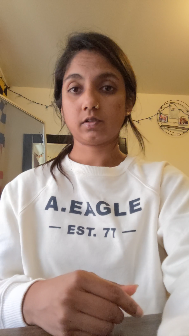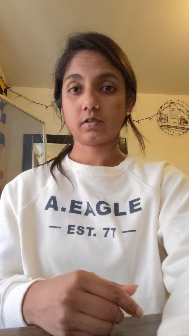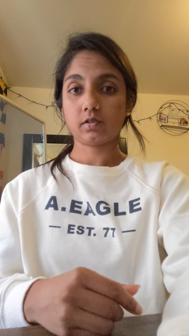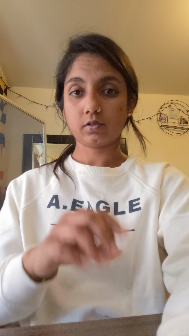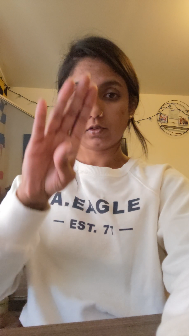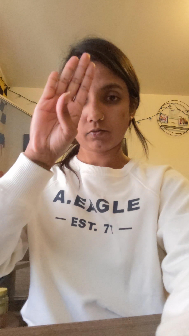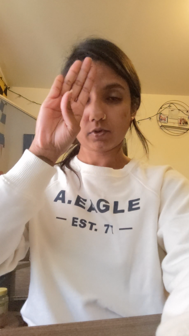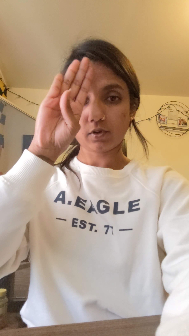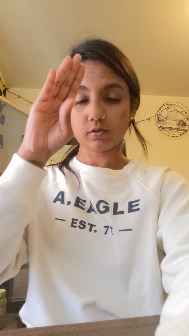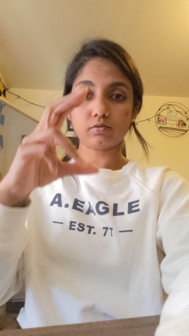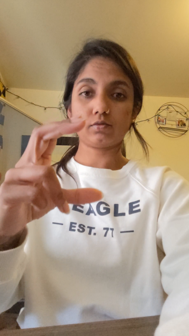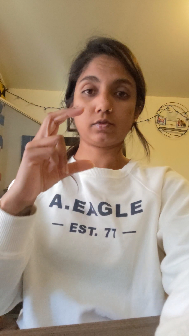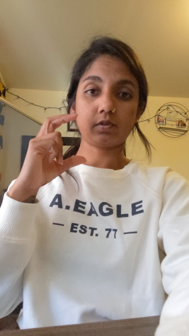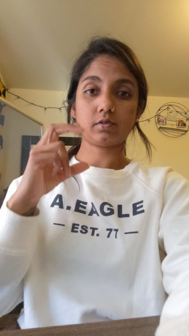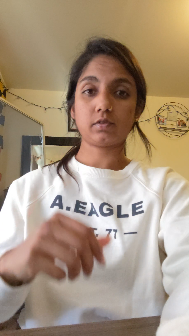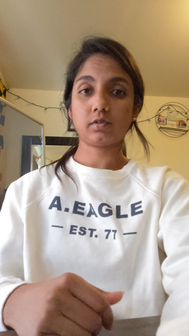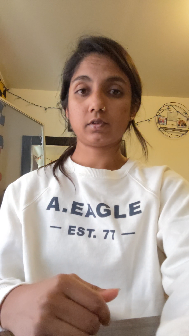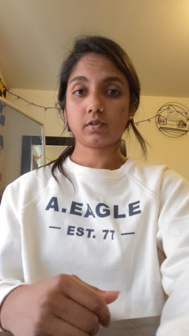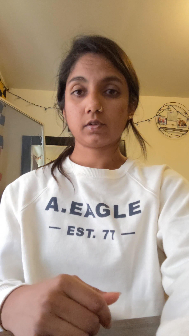fire truck